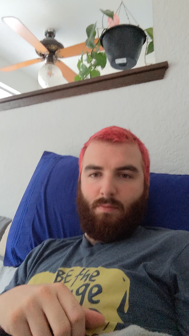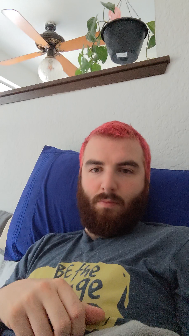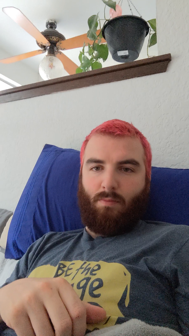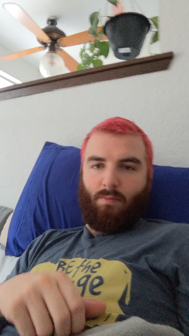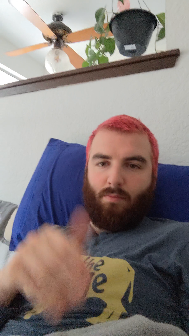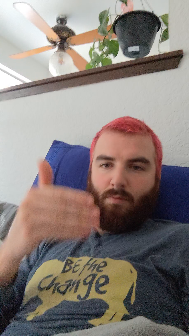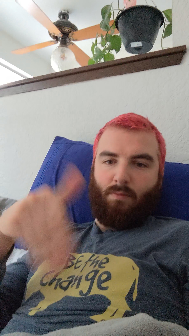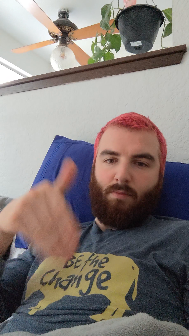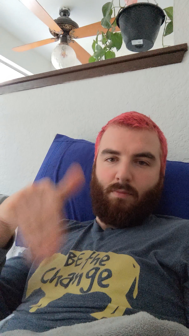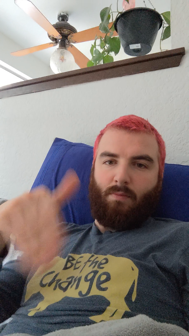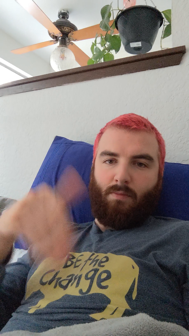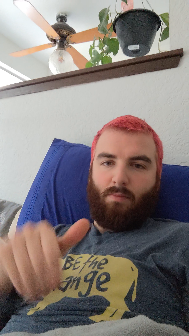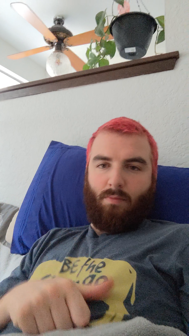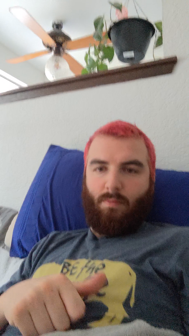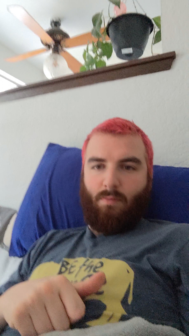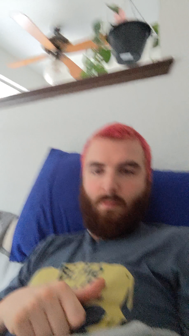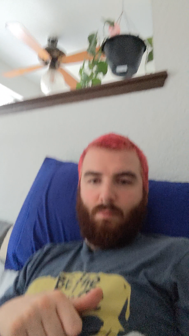shorts